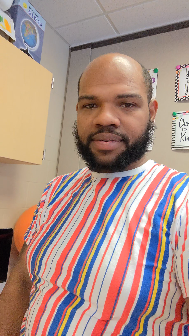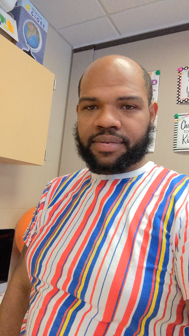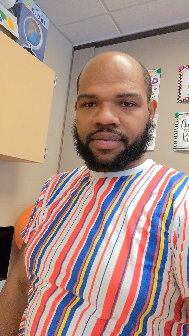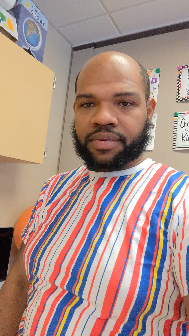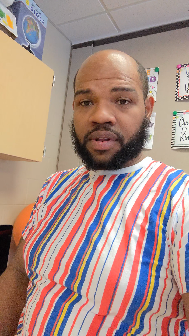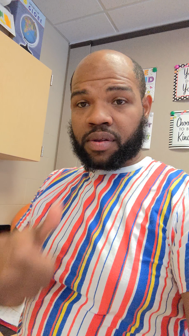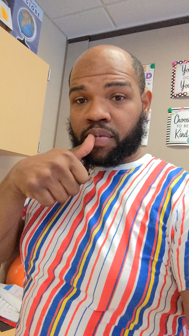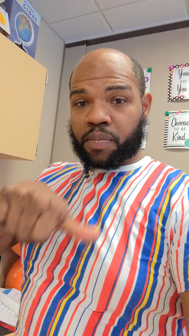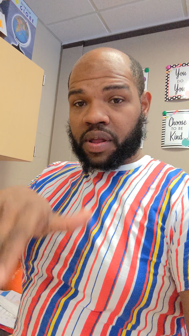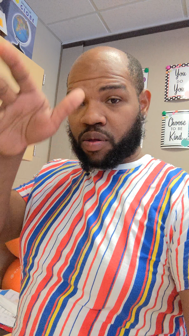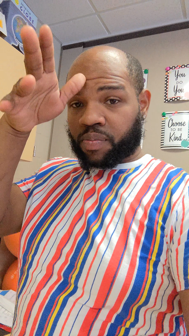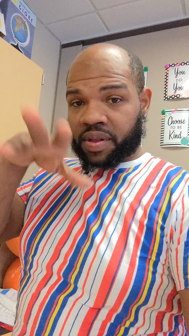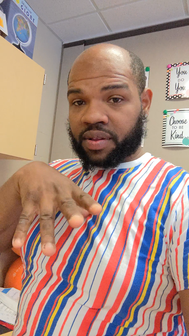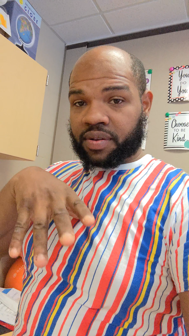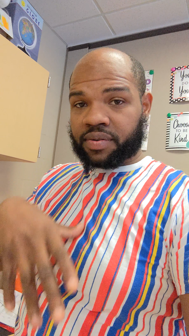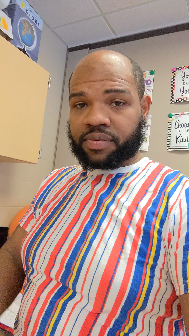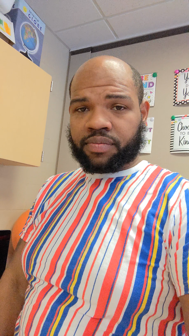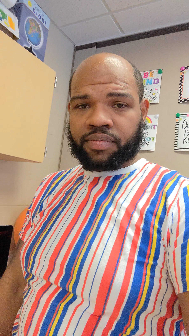mailman